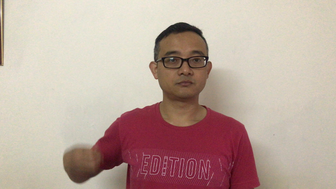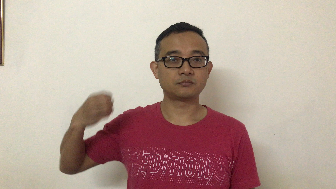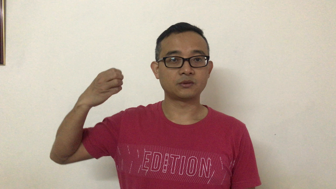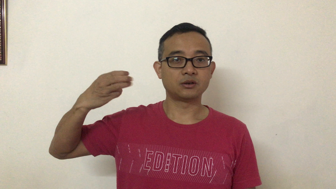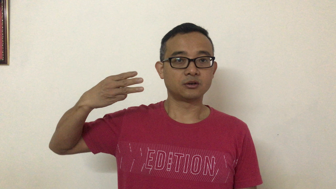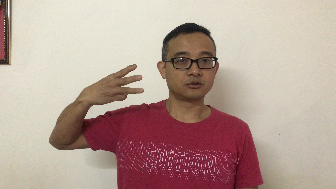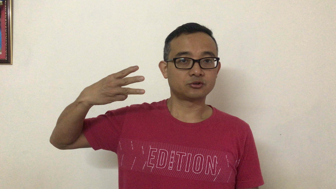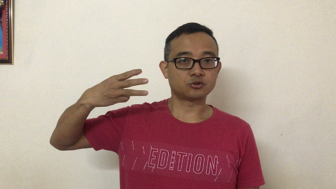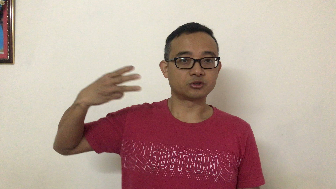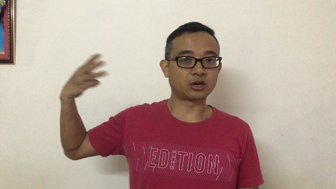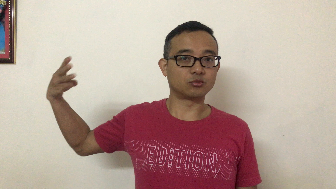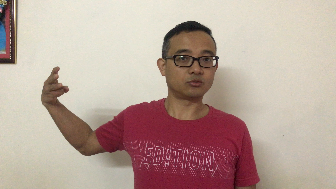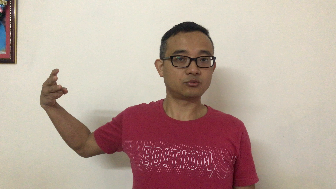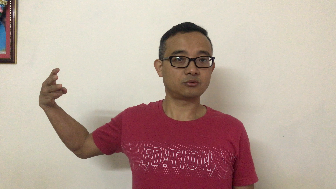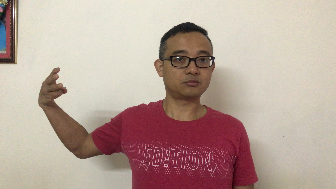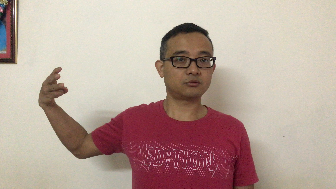उ